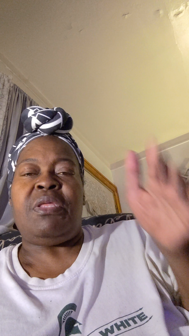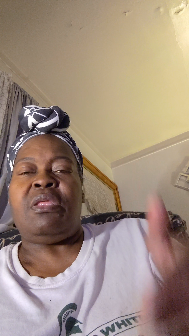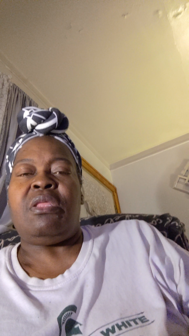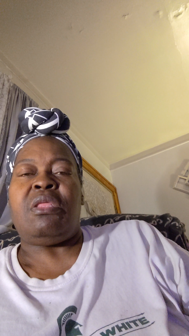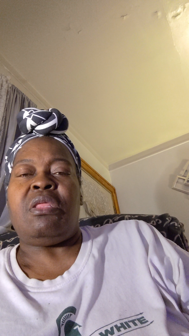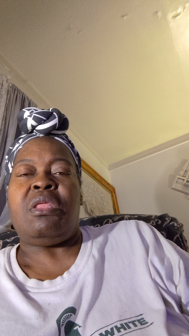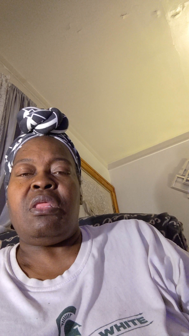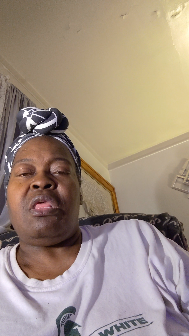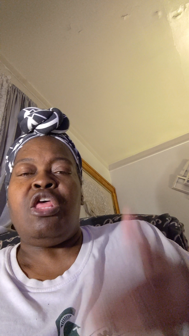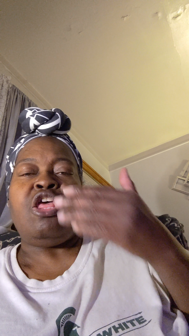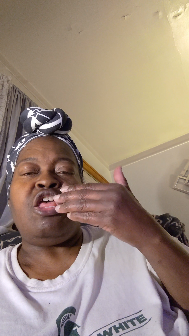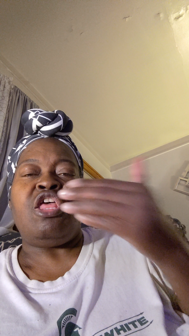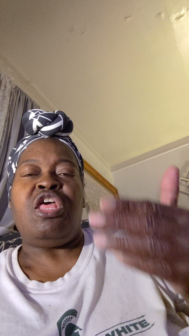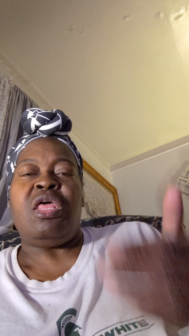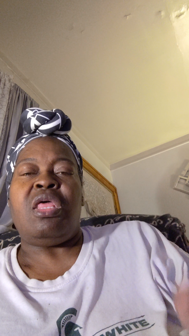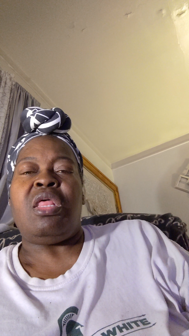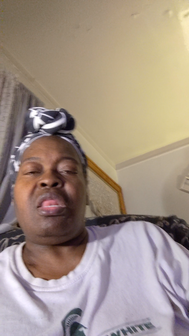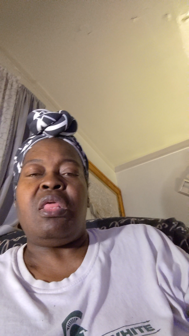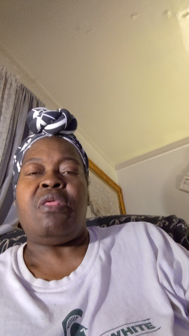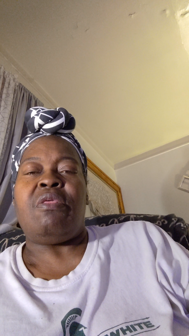good